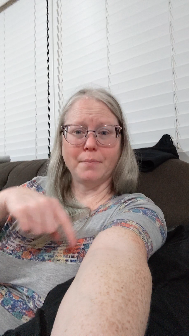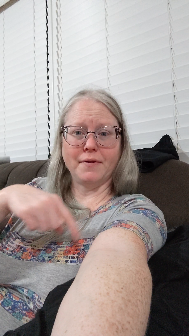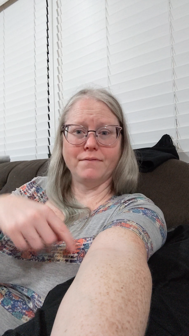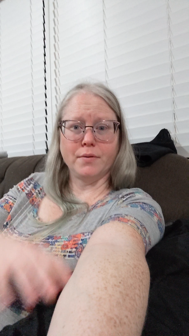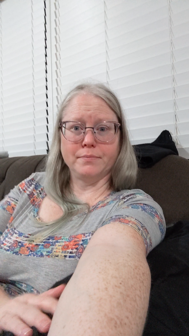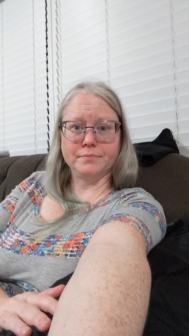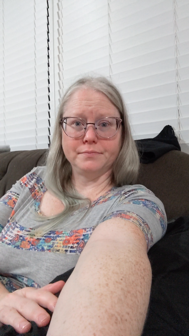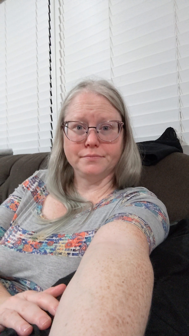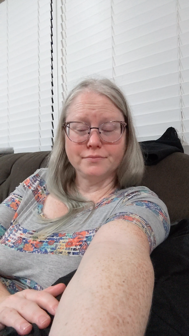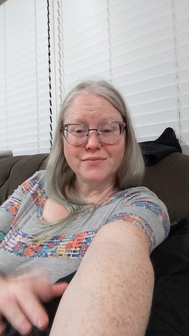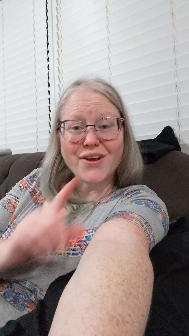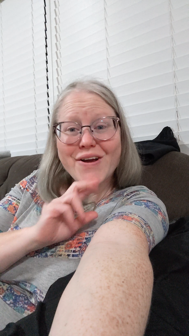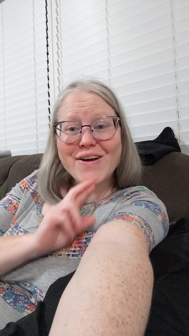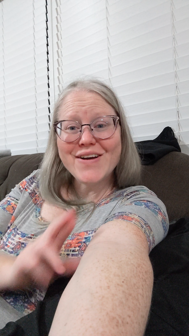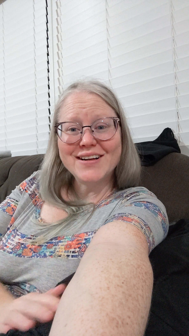are